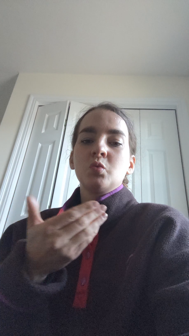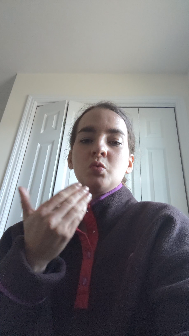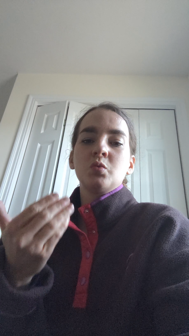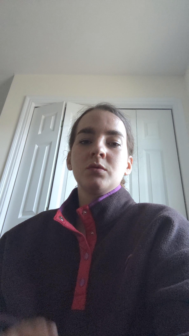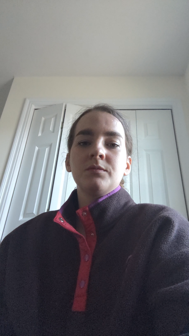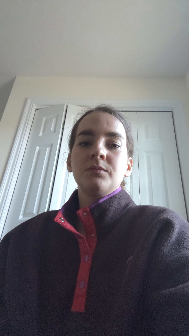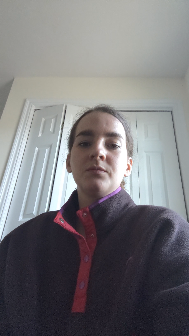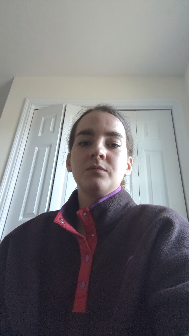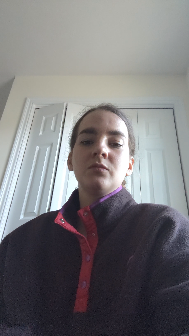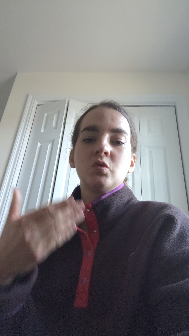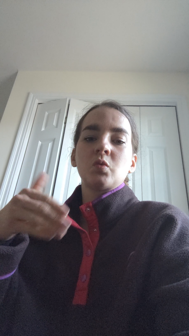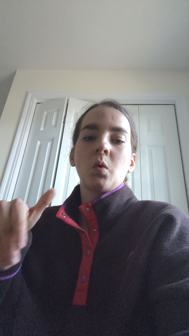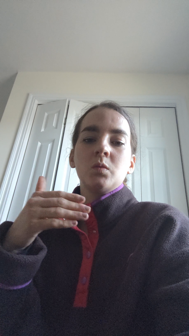shorts